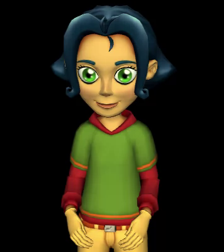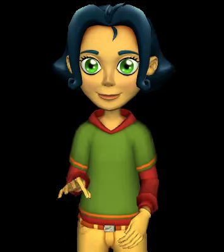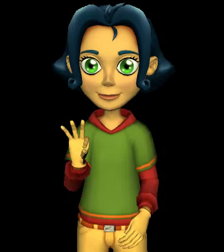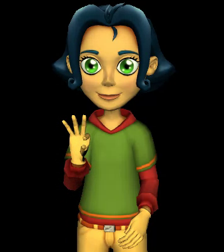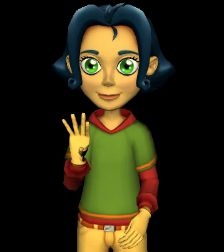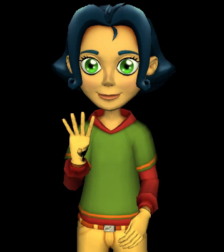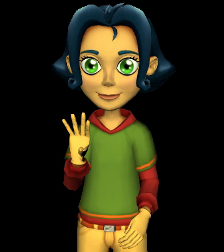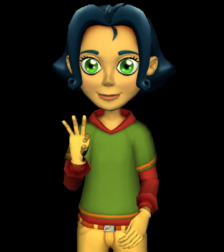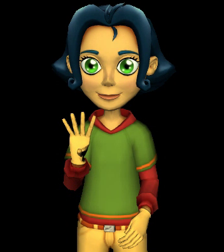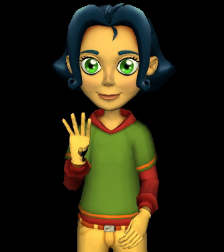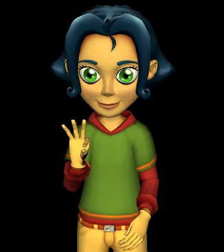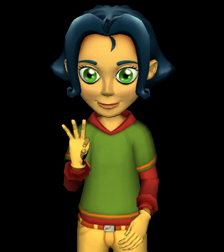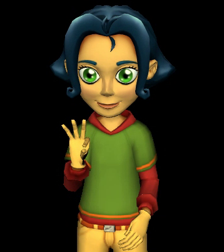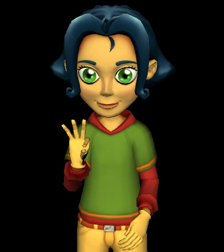50